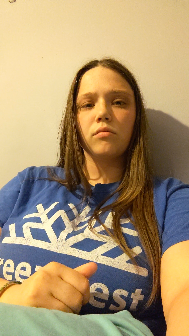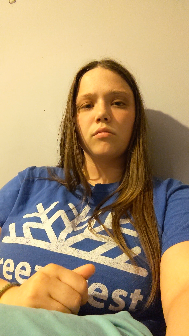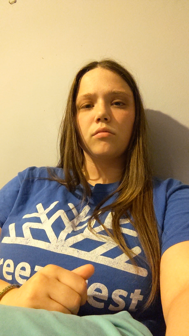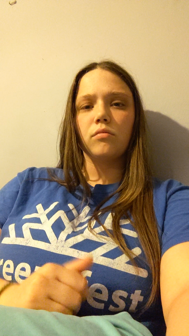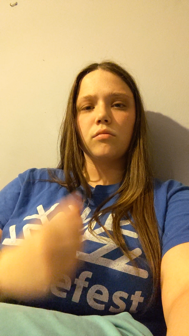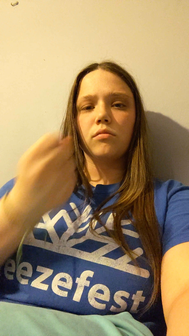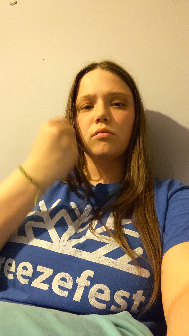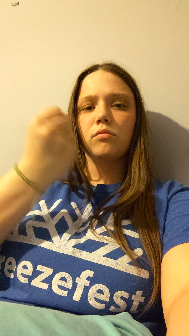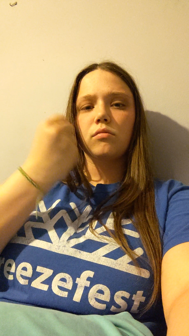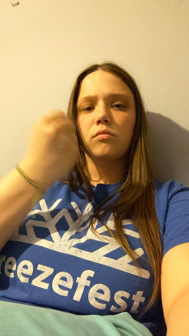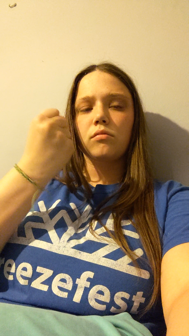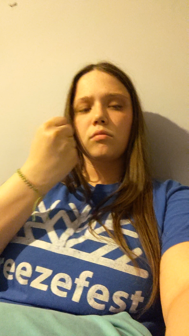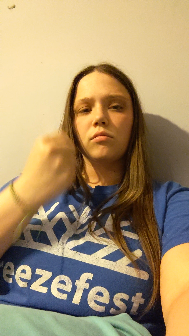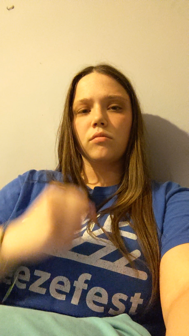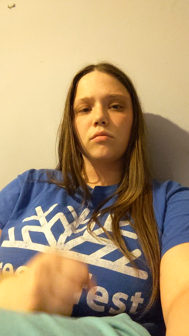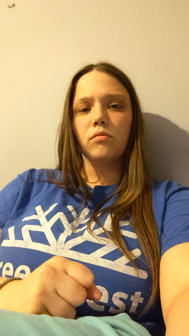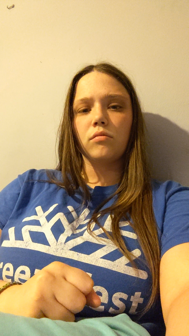hold